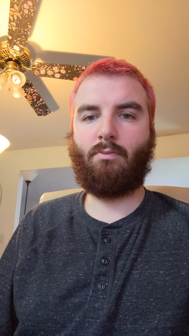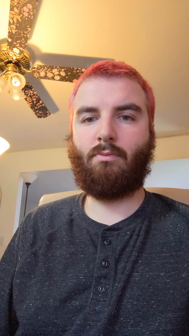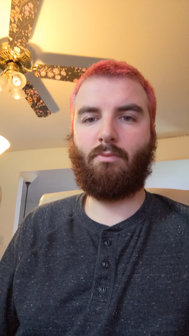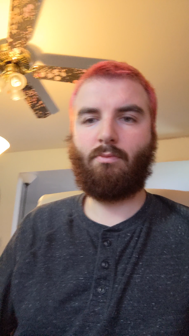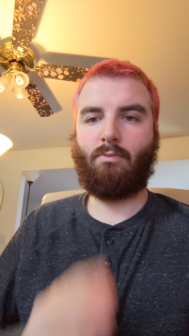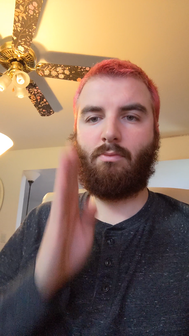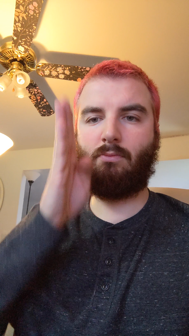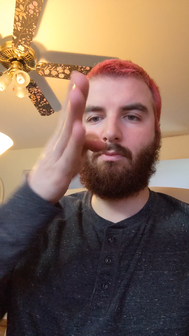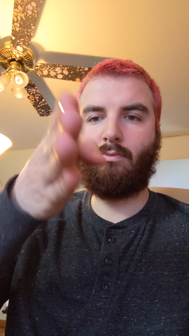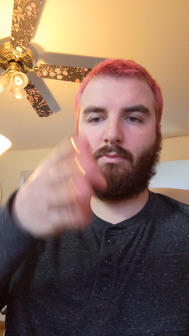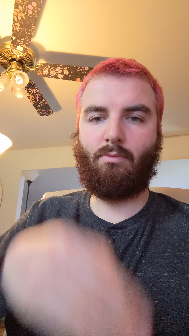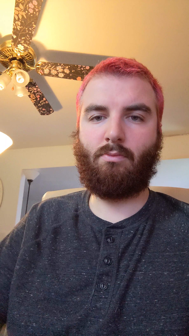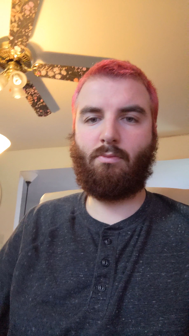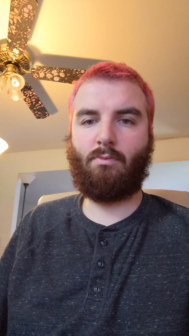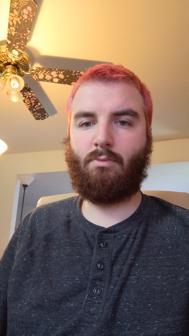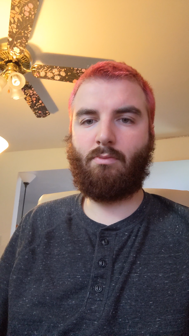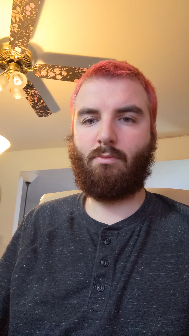over